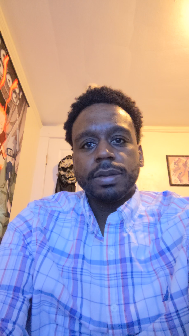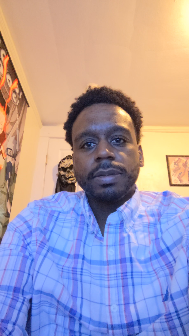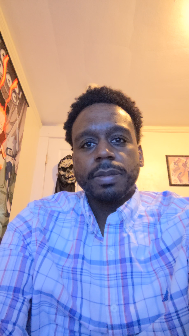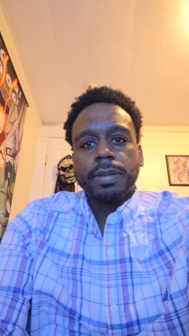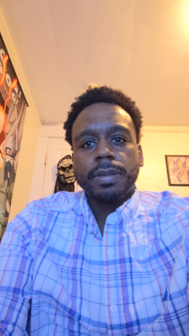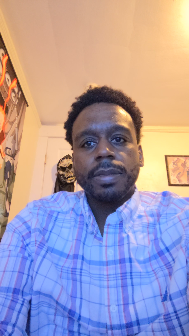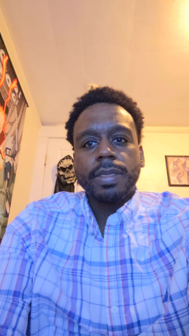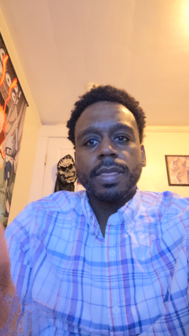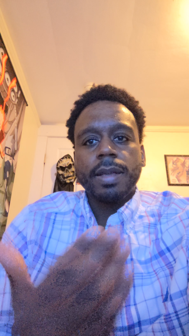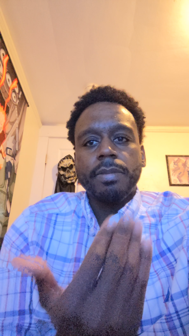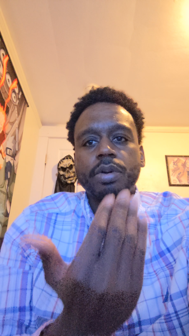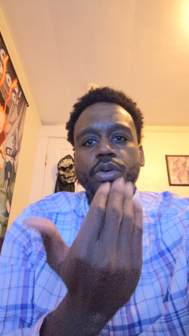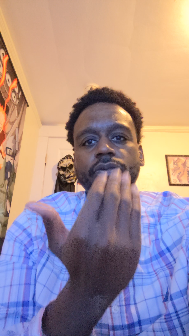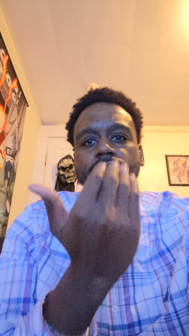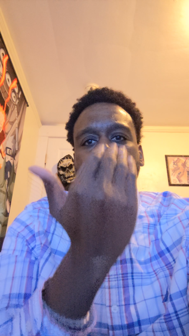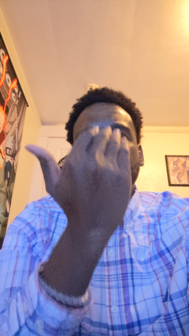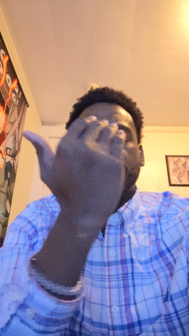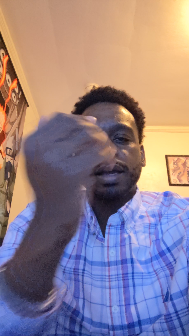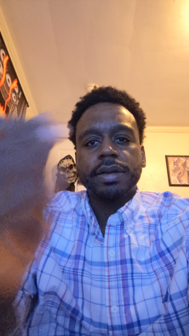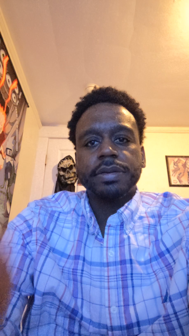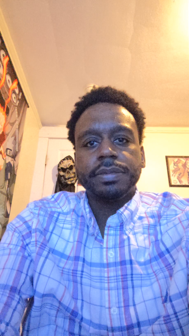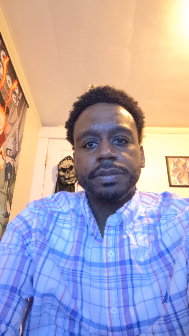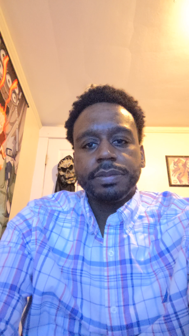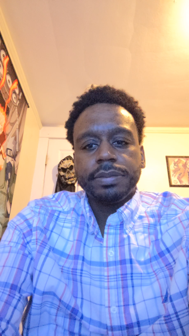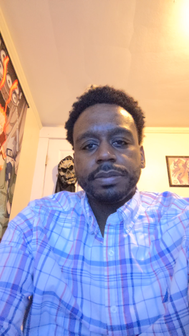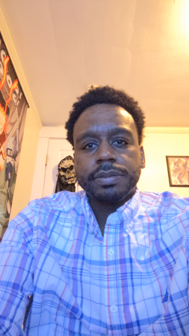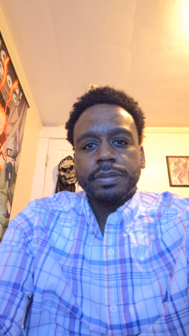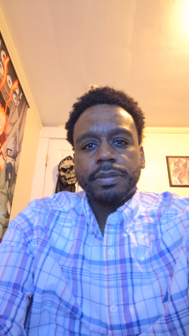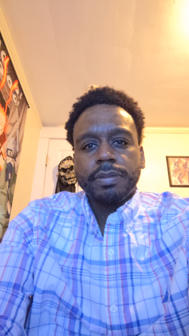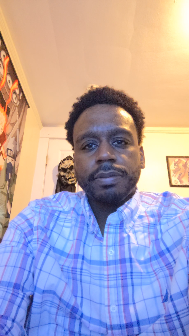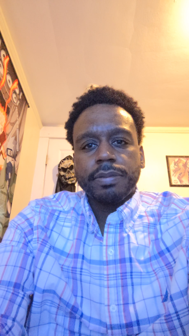butterfly